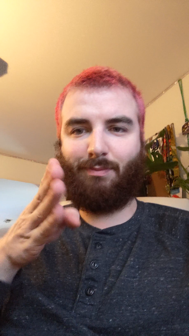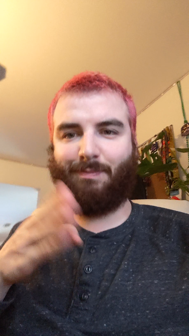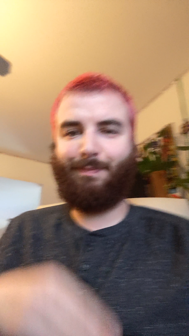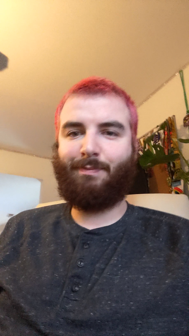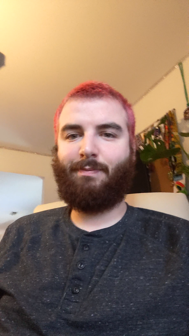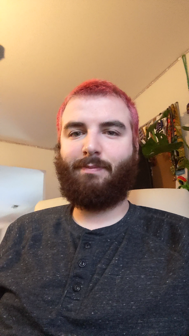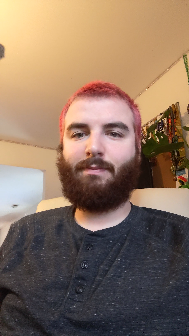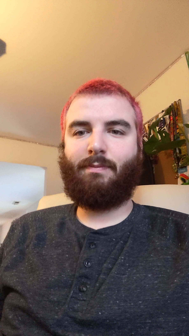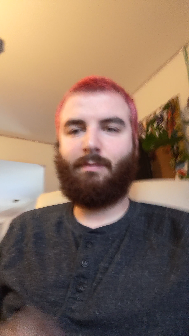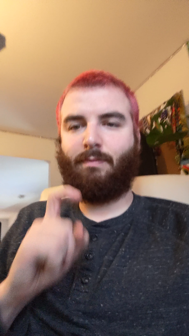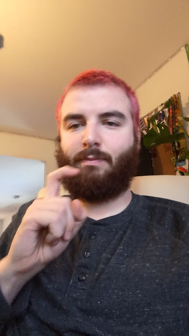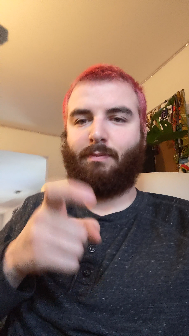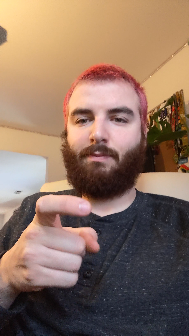present